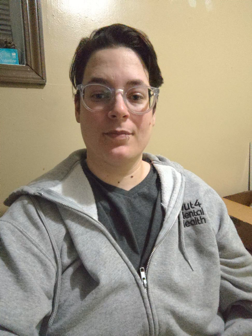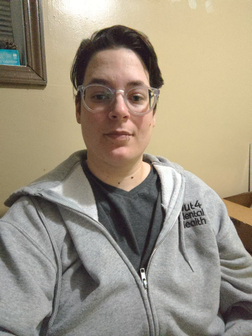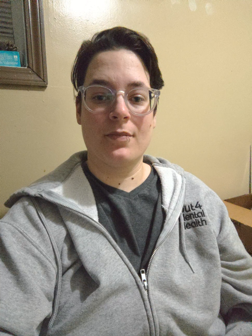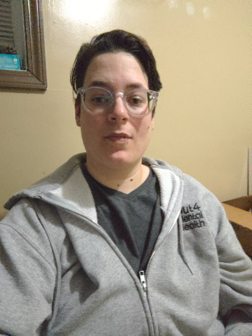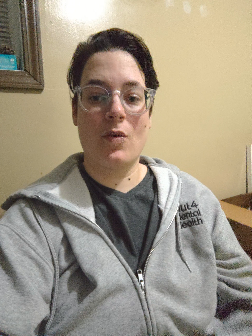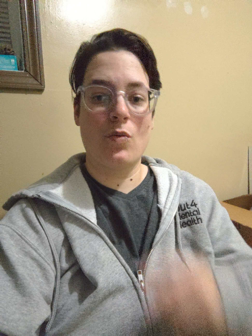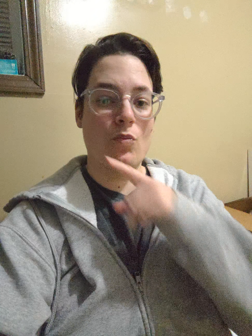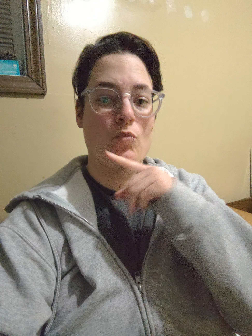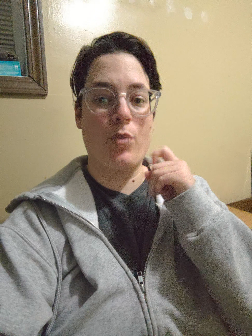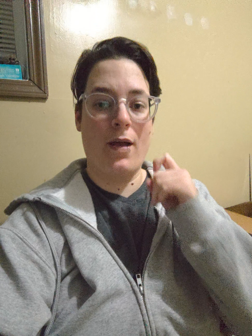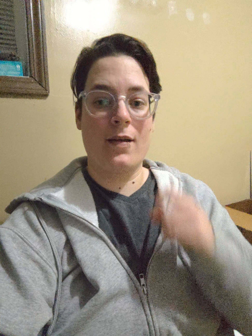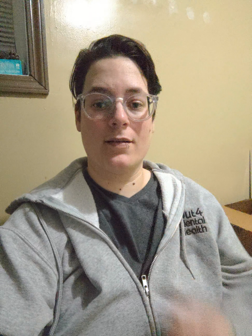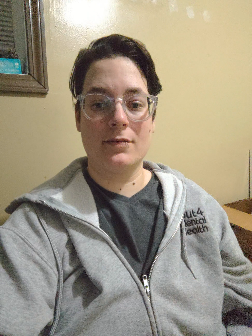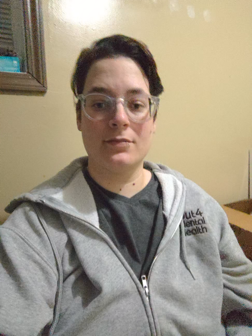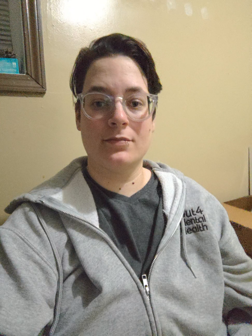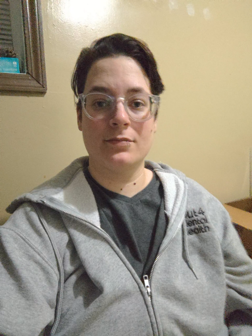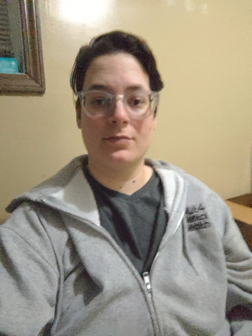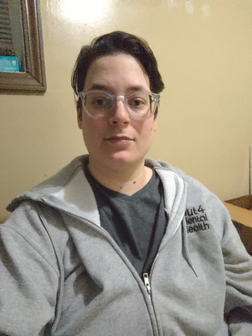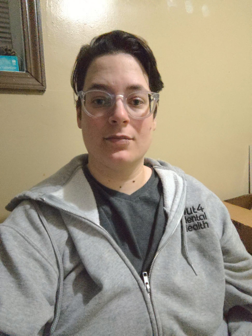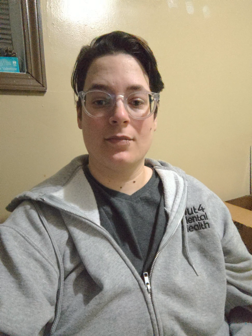dry